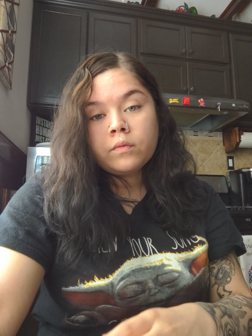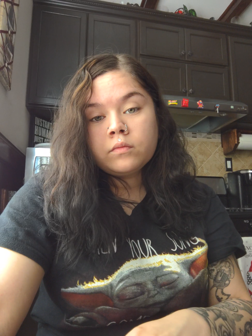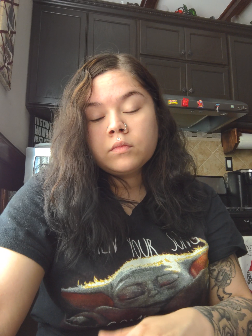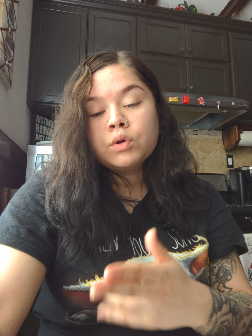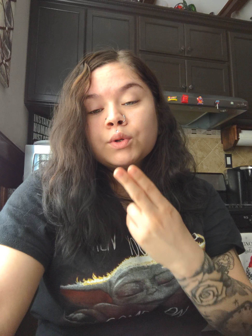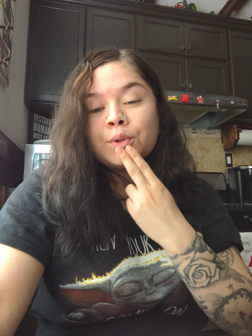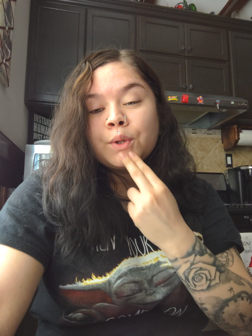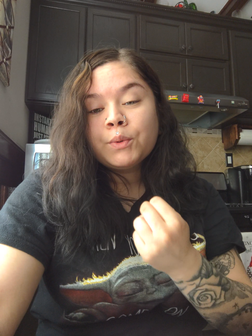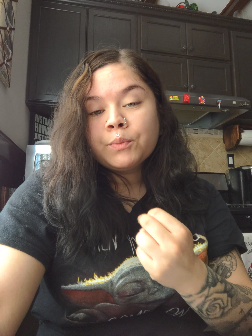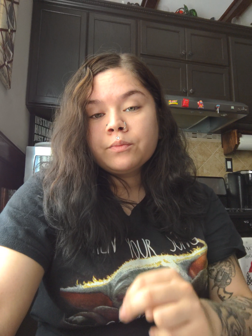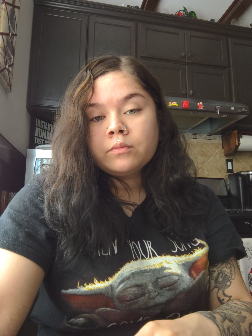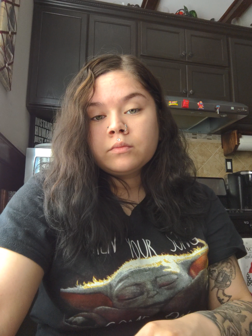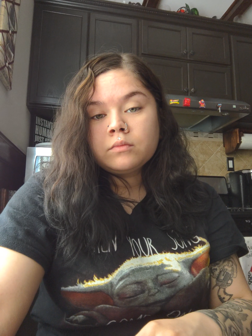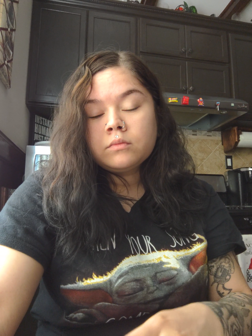cute